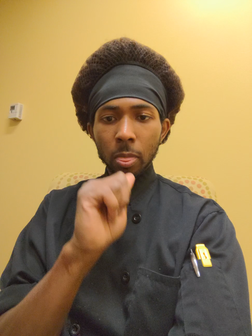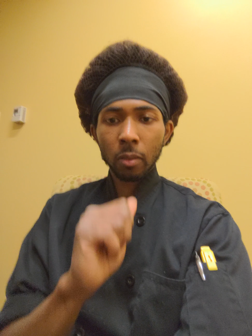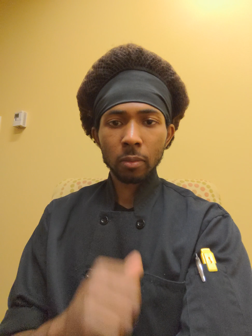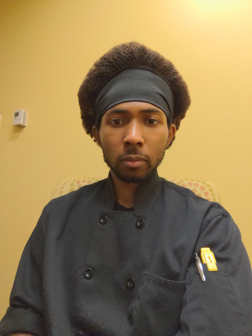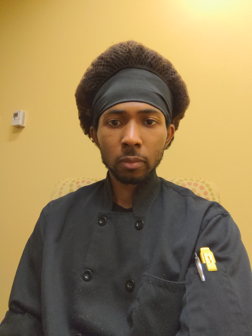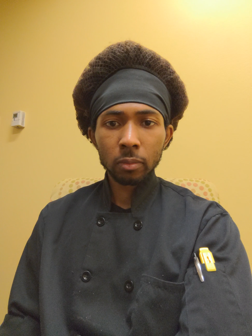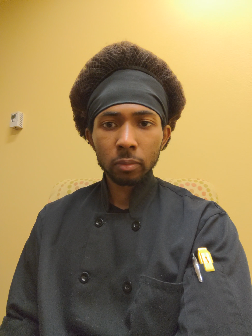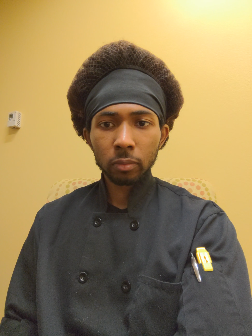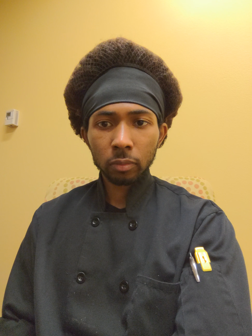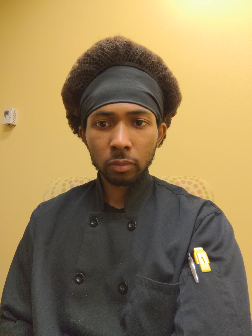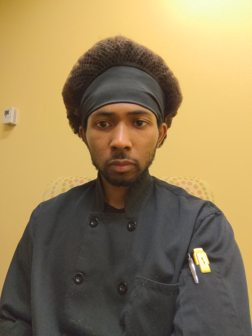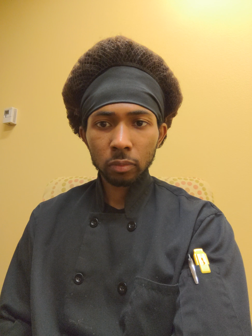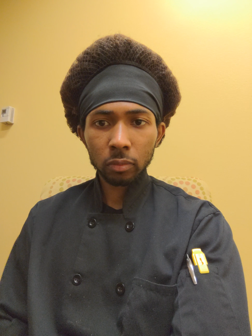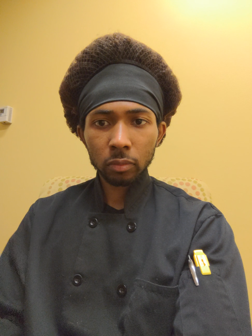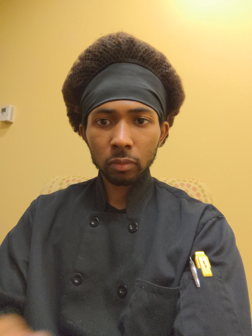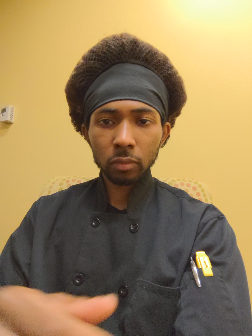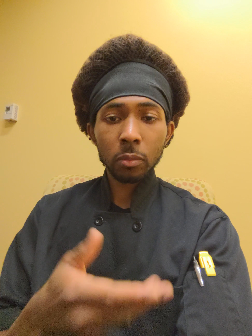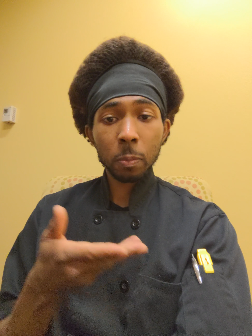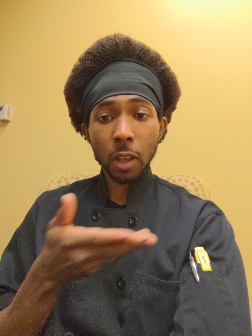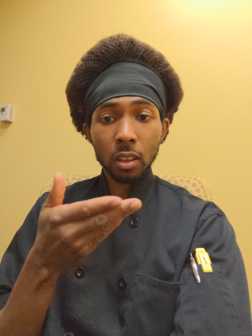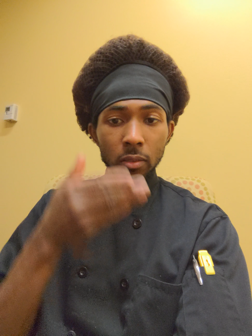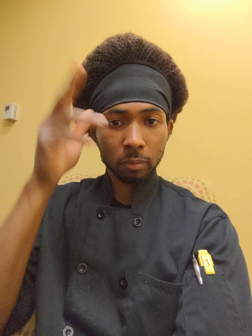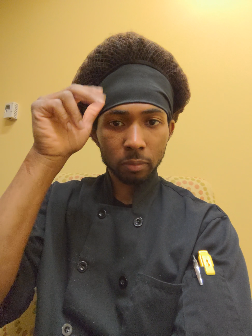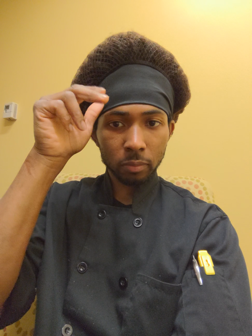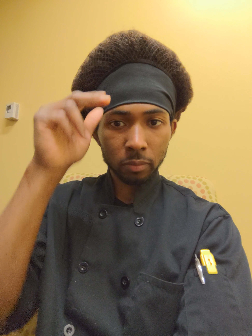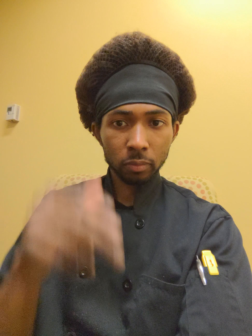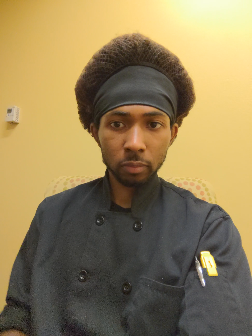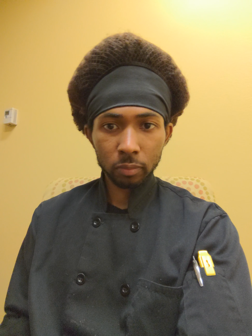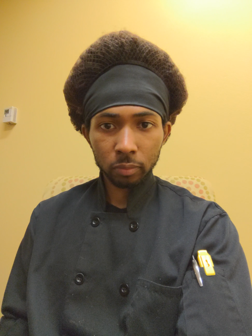pony